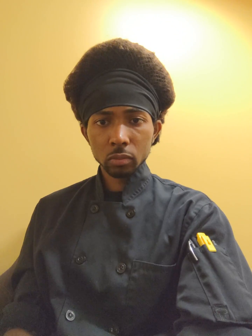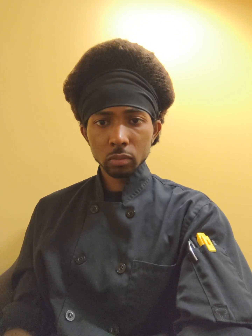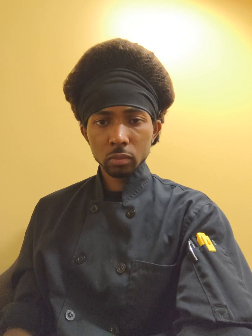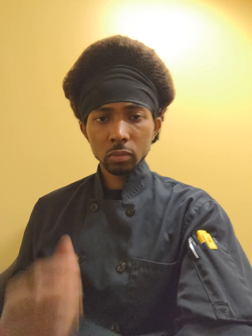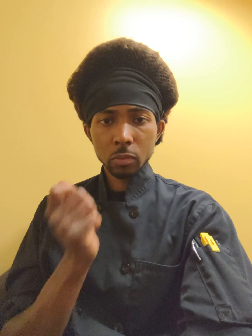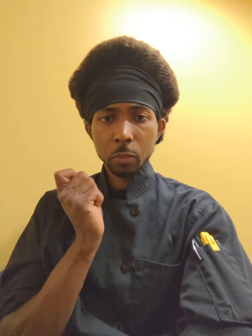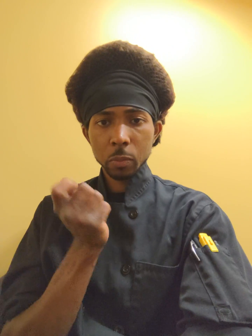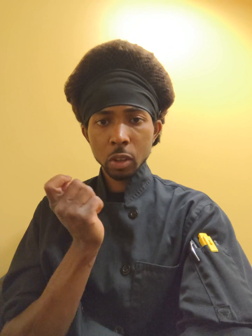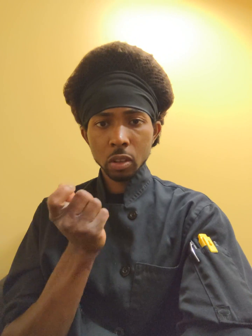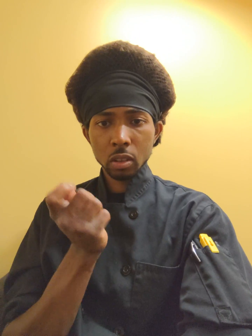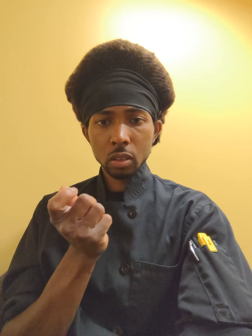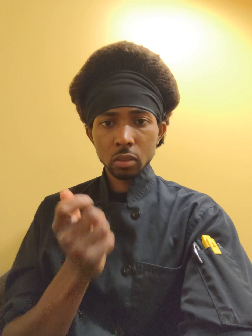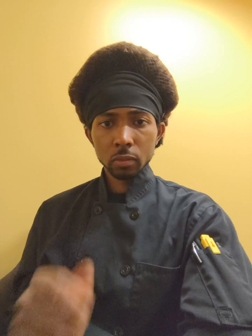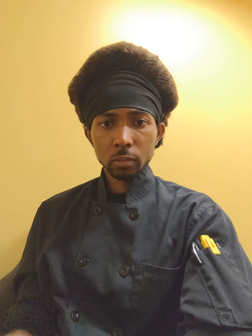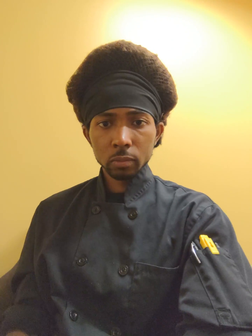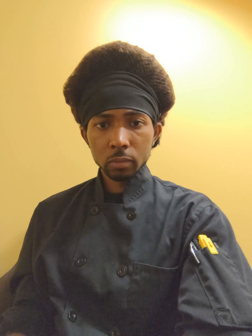bat